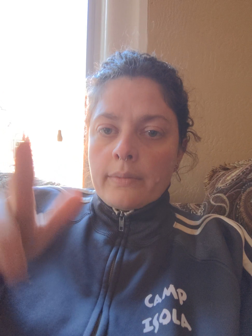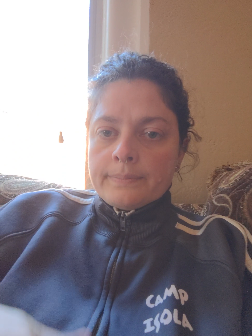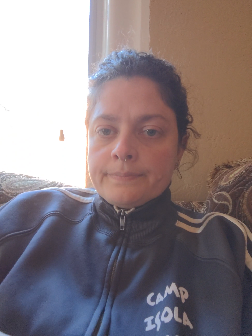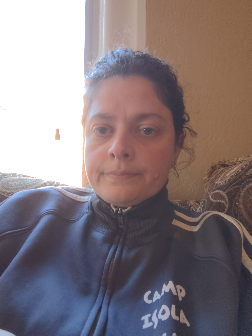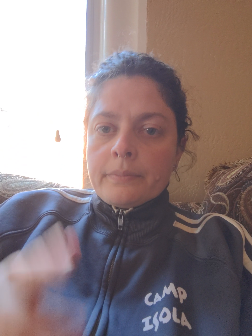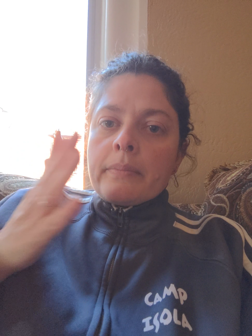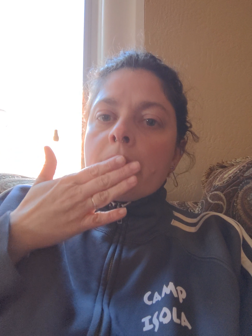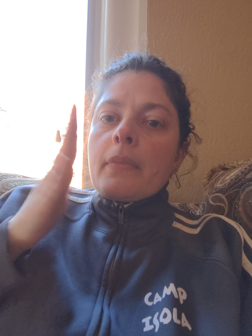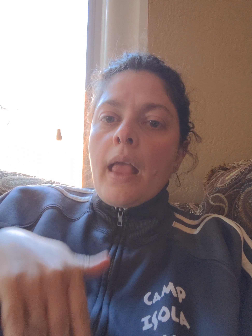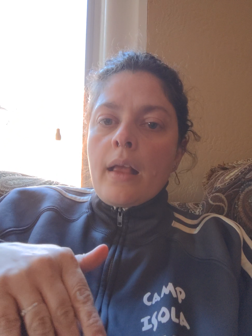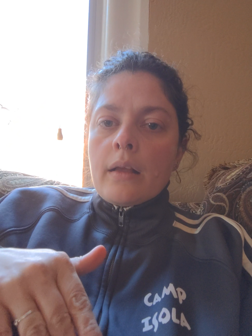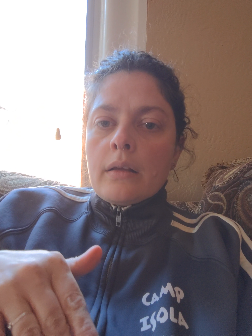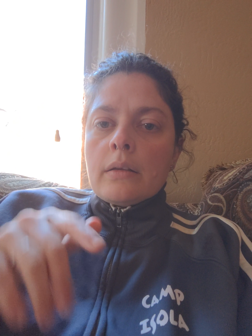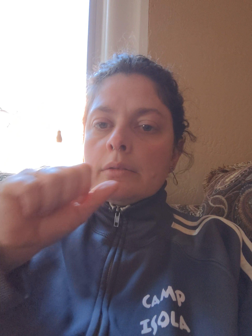bad